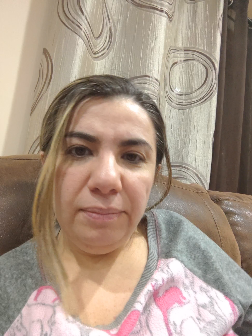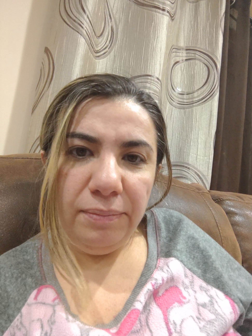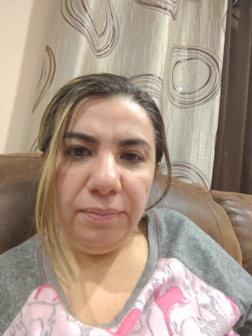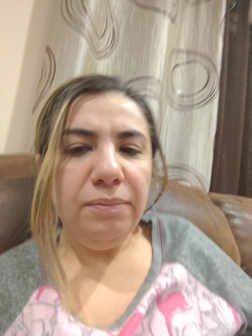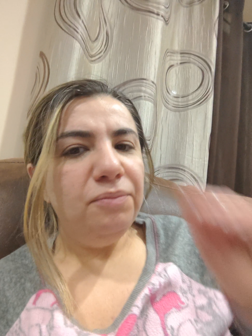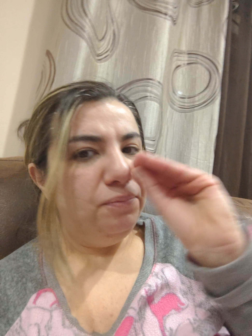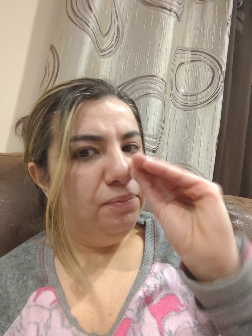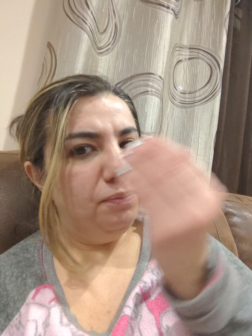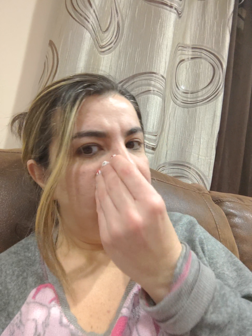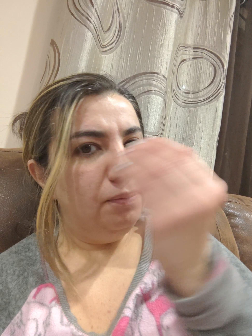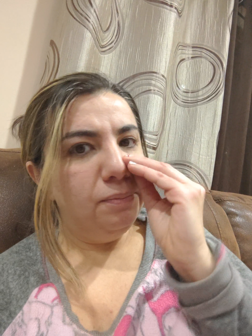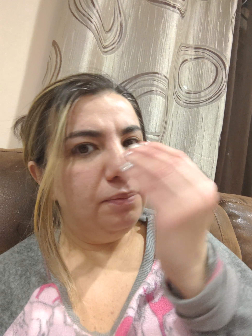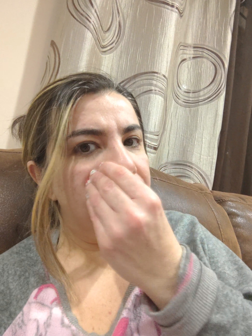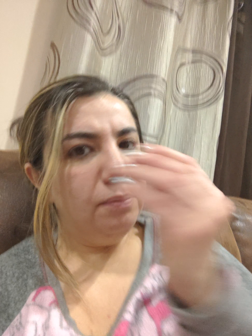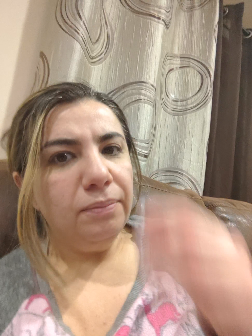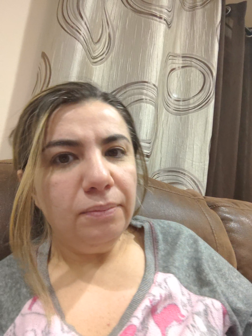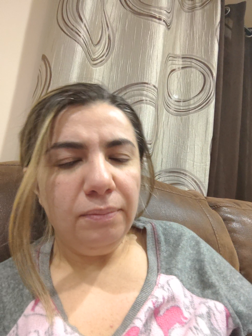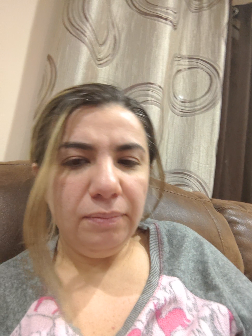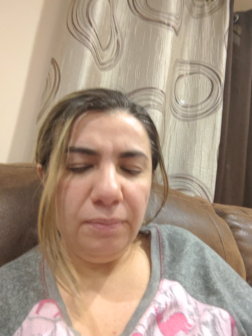flower